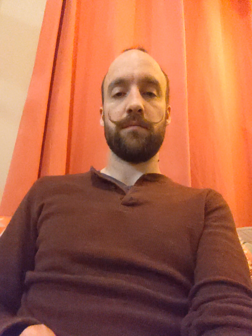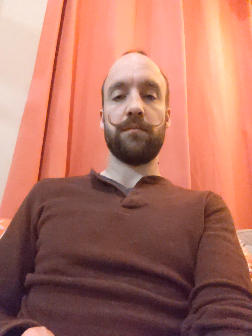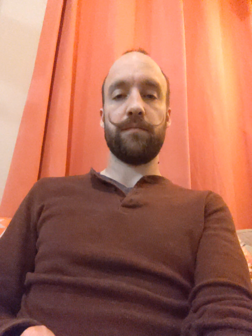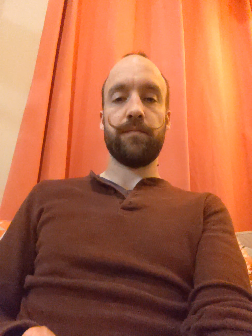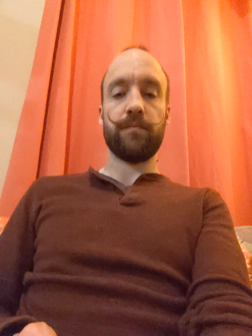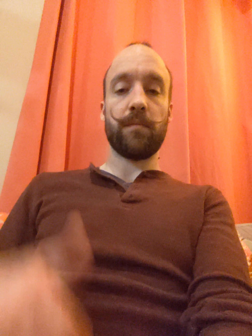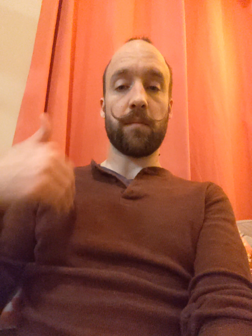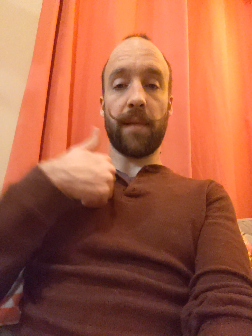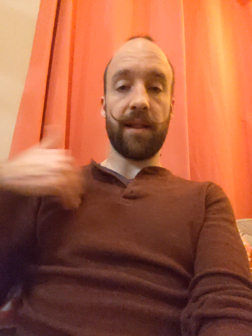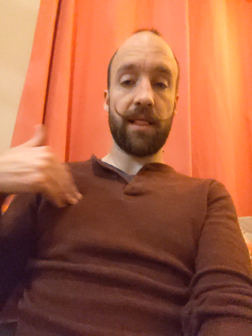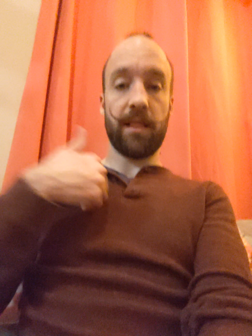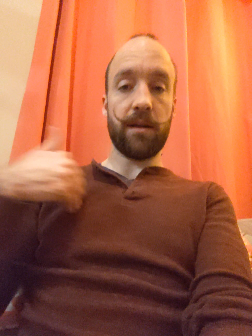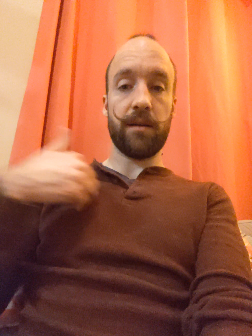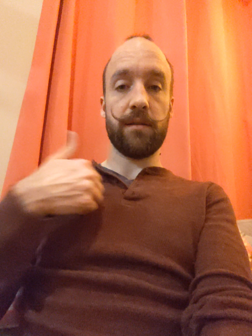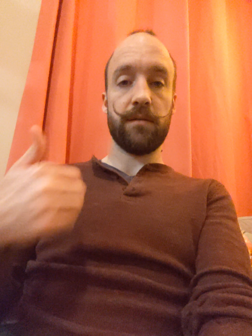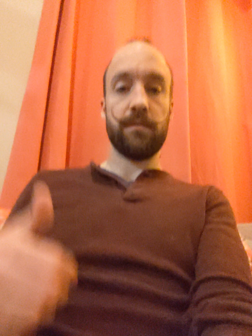animal